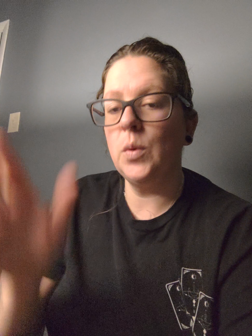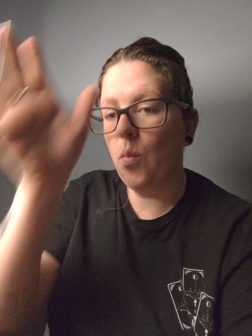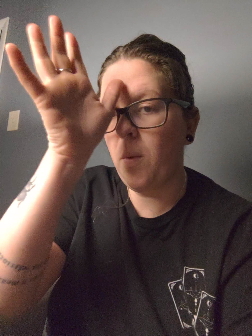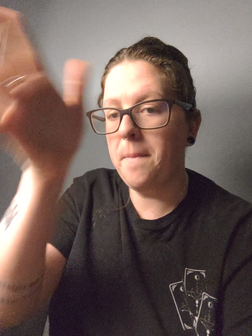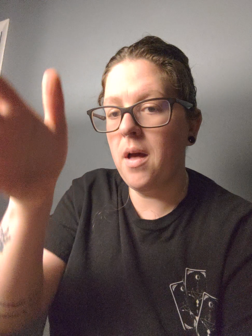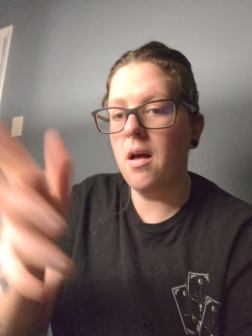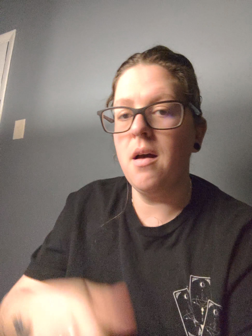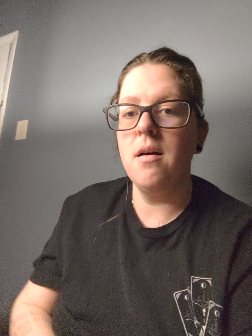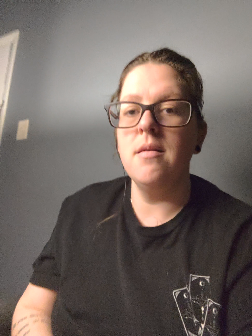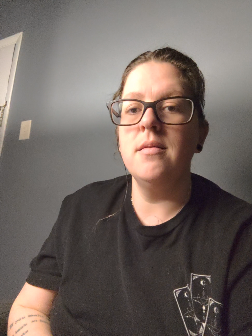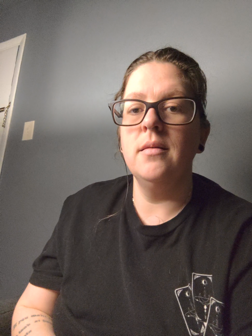grandpa